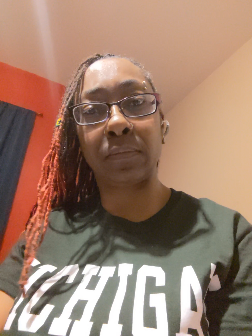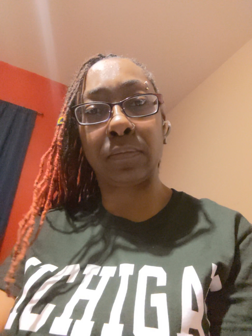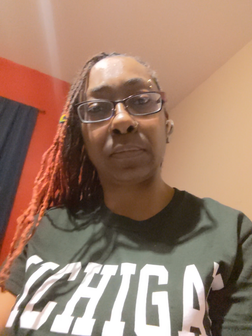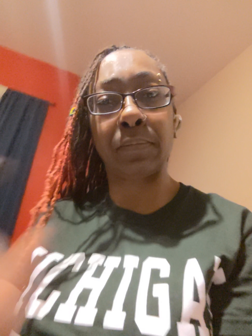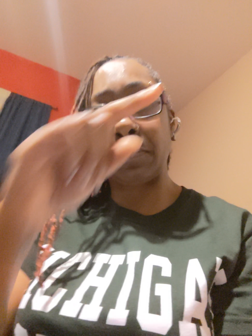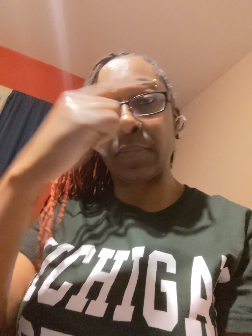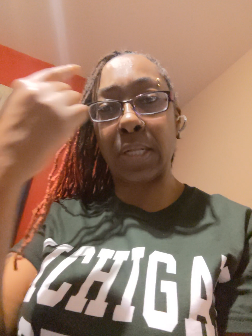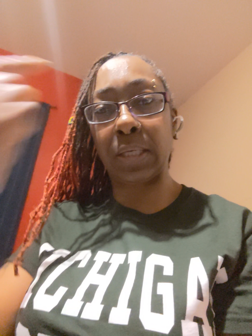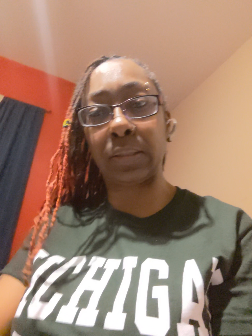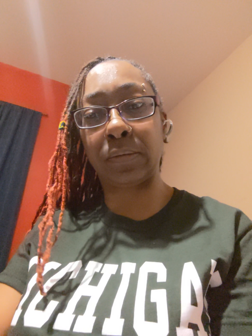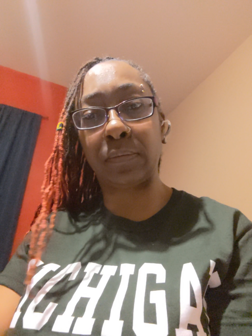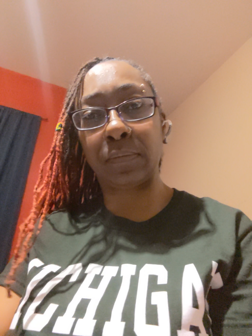black